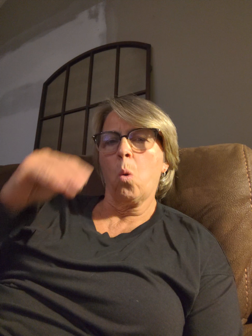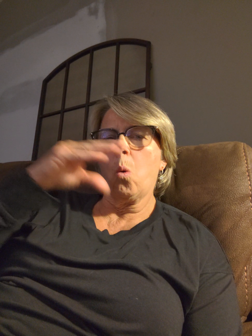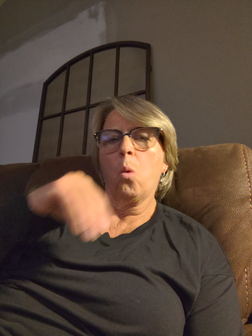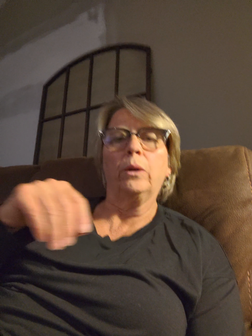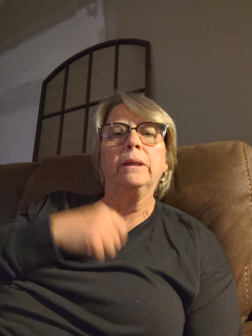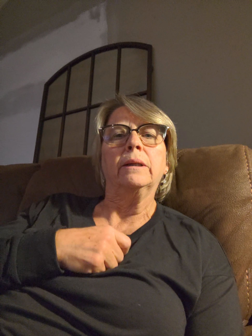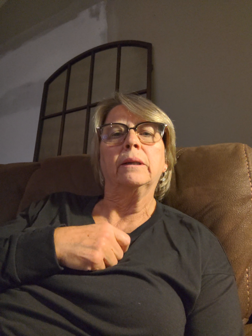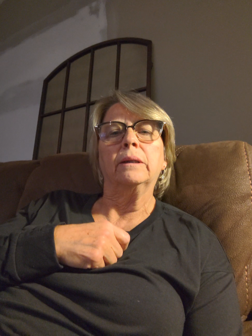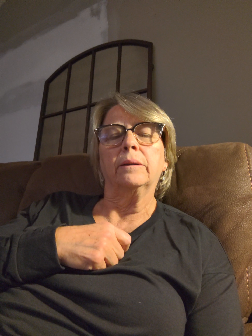story